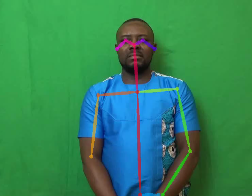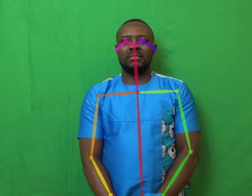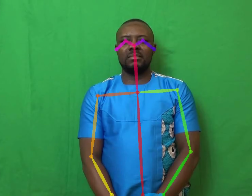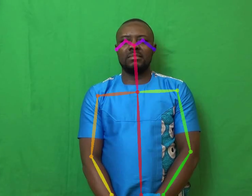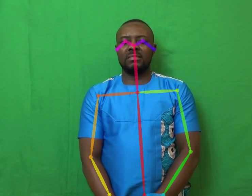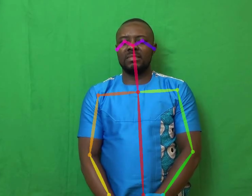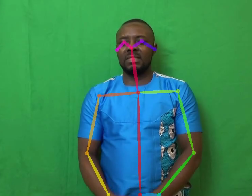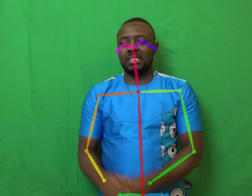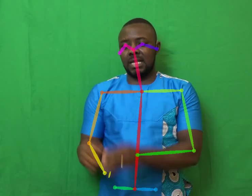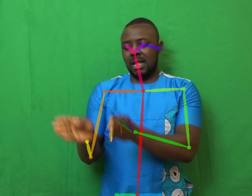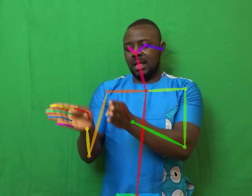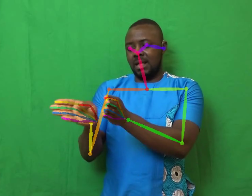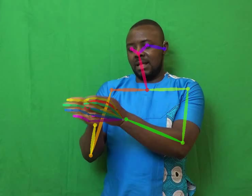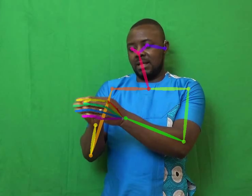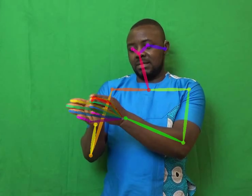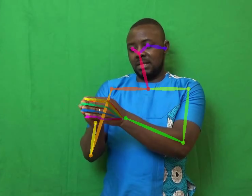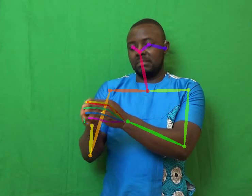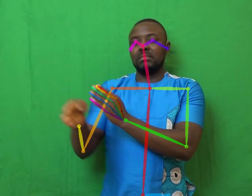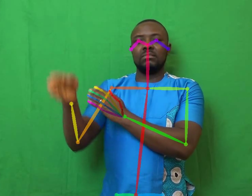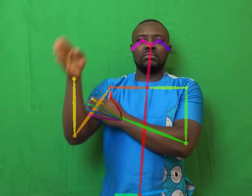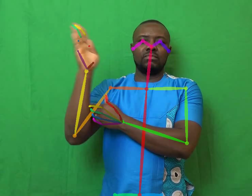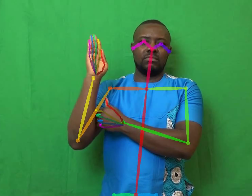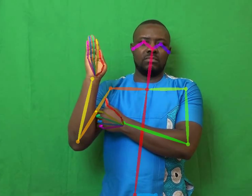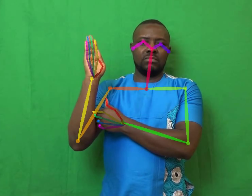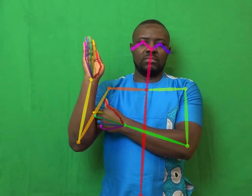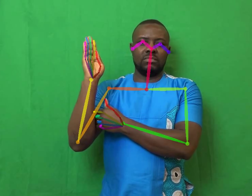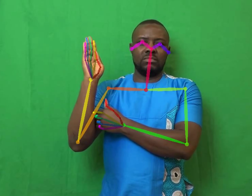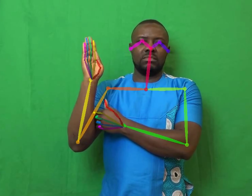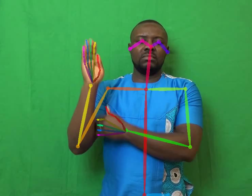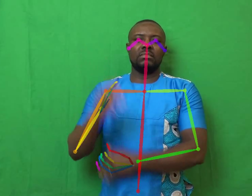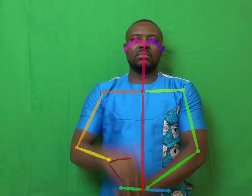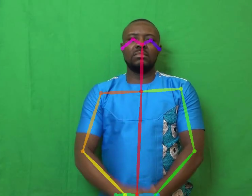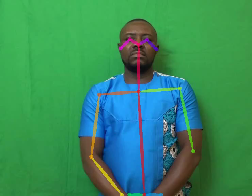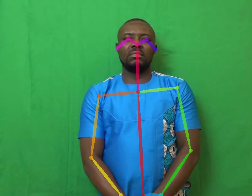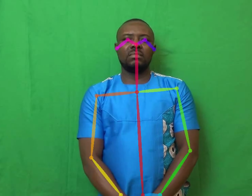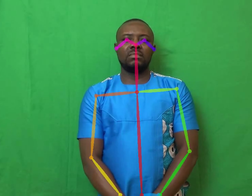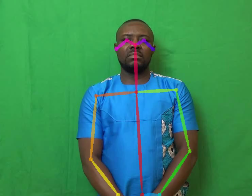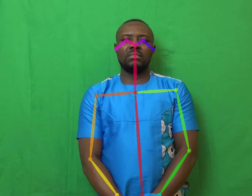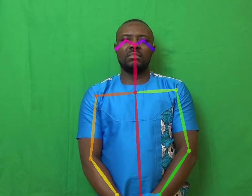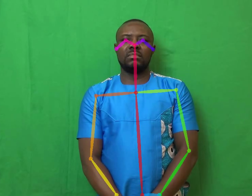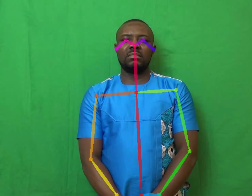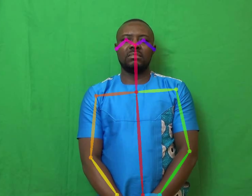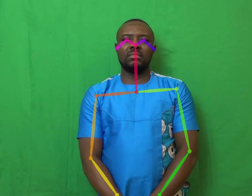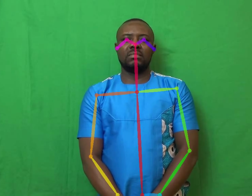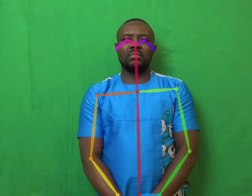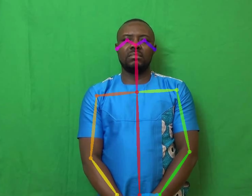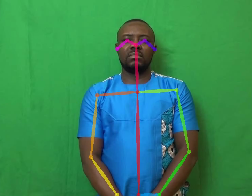Assemblies of God